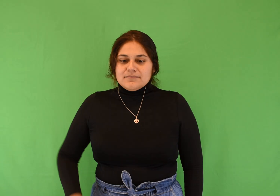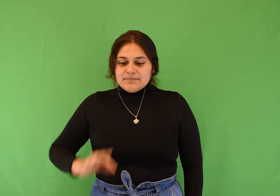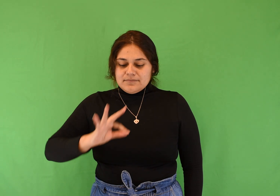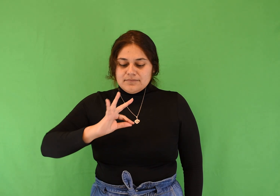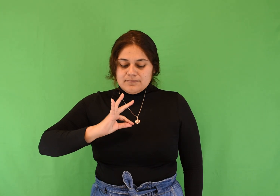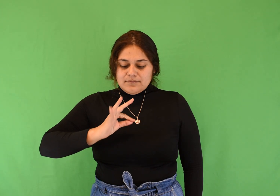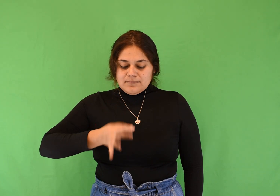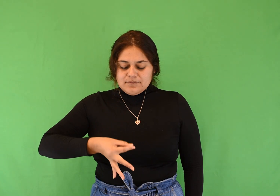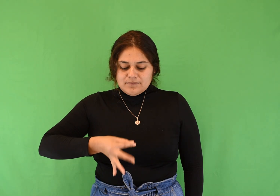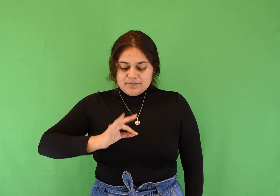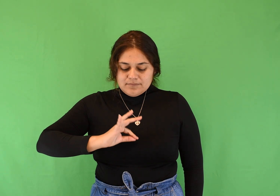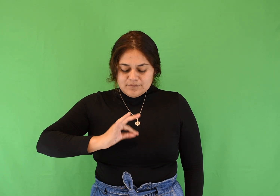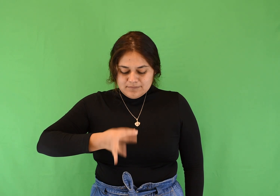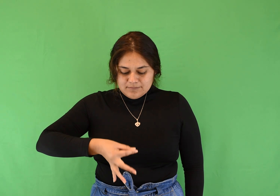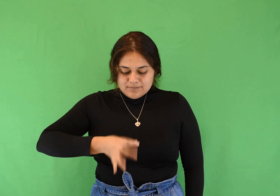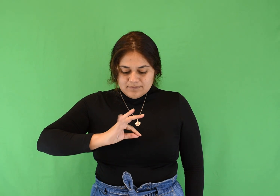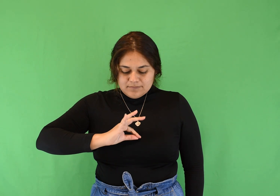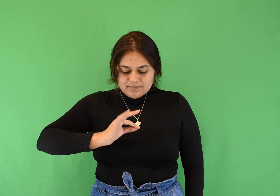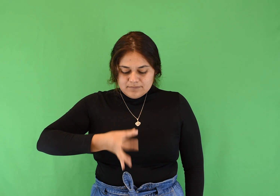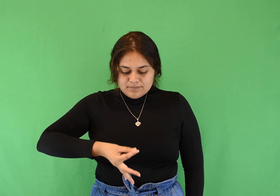infección